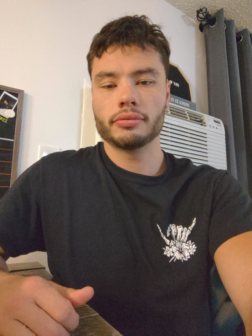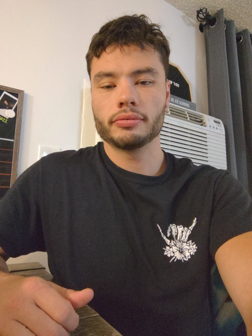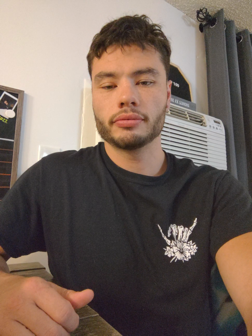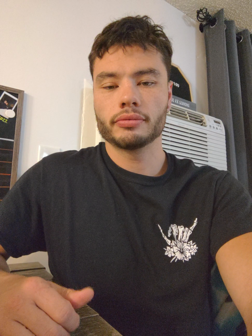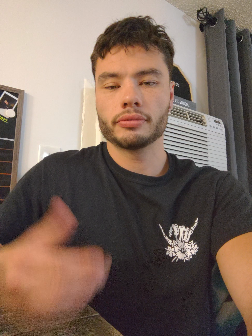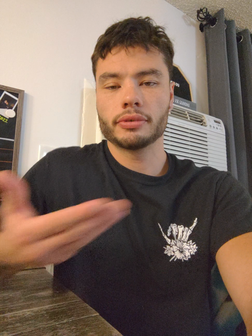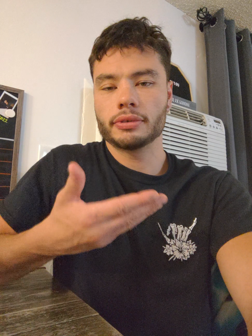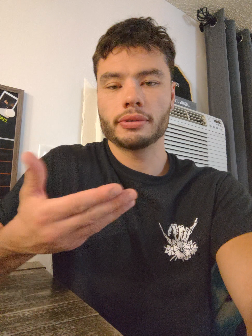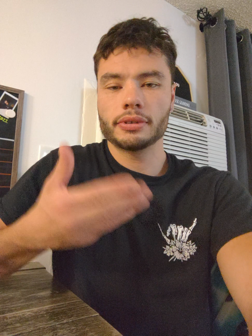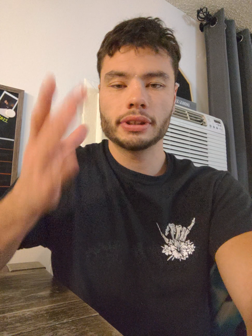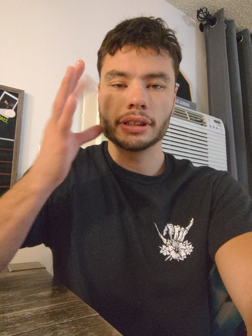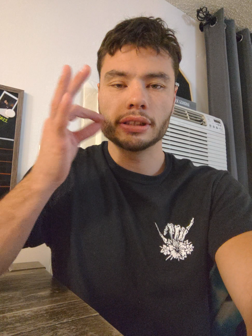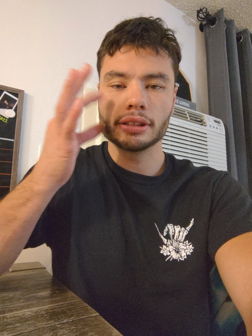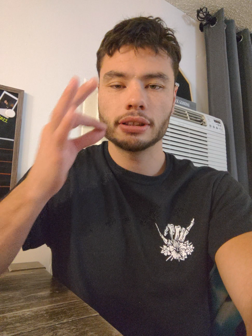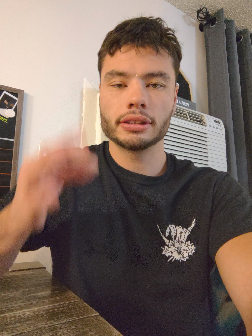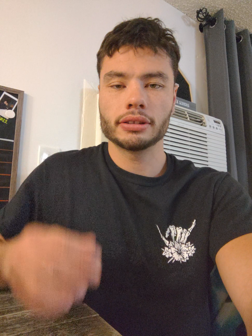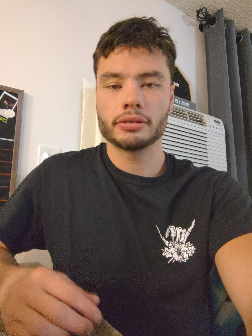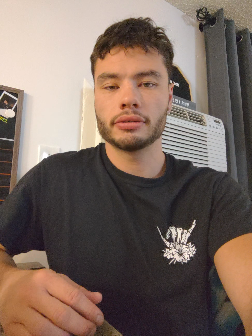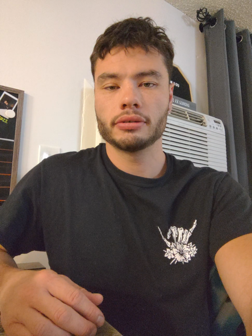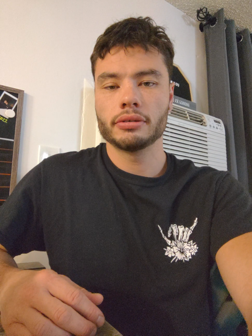kitty